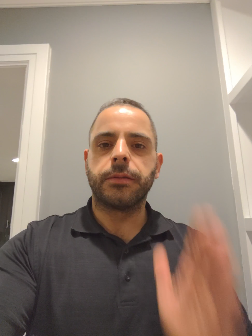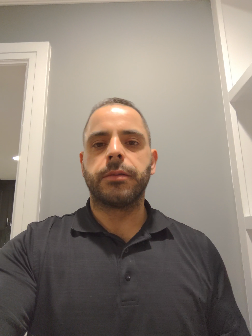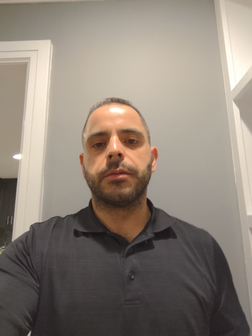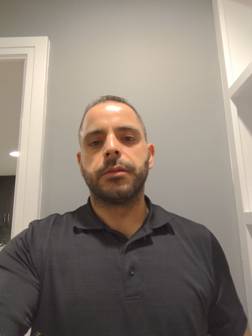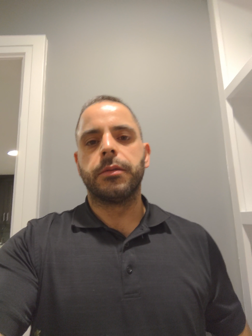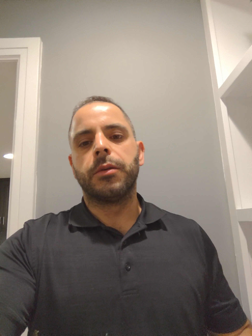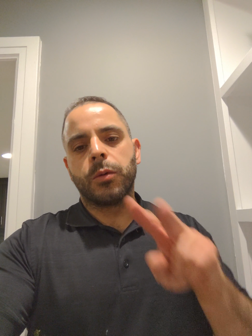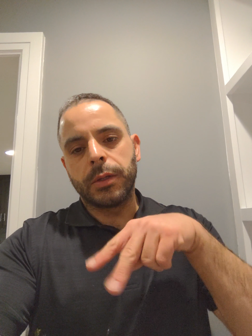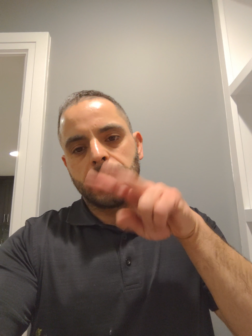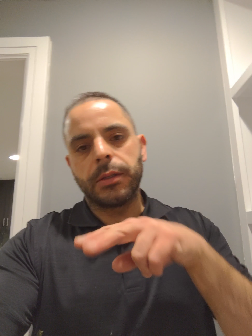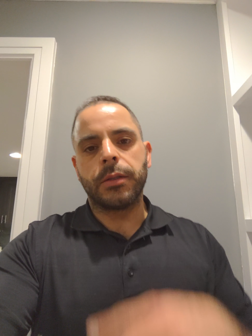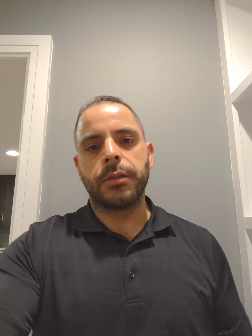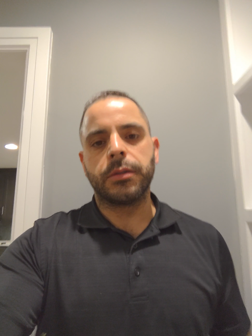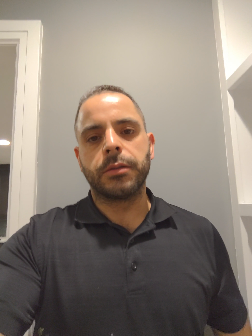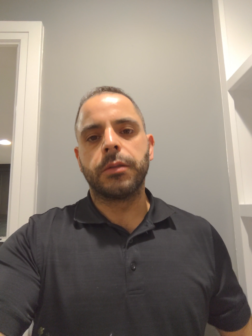read